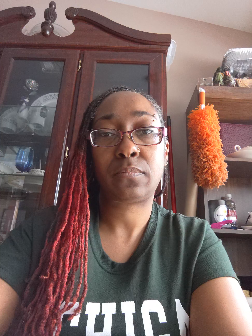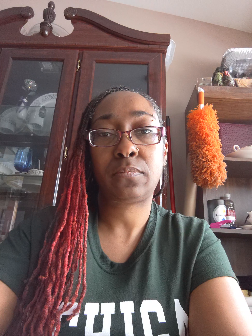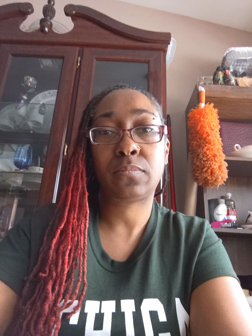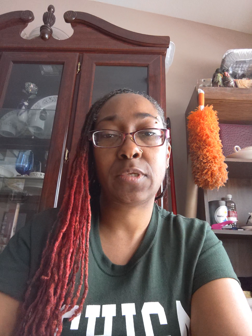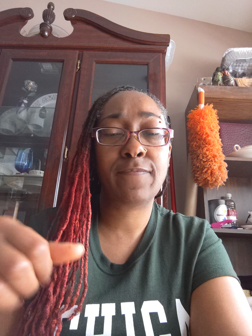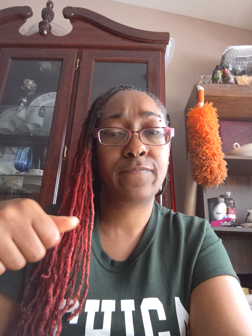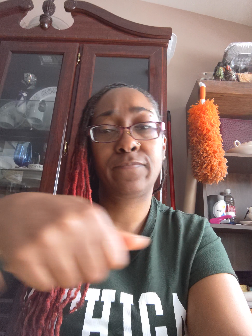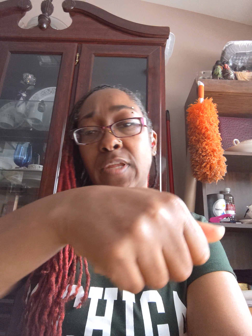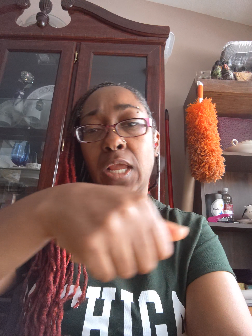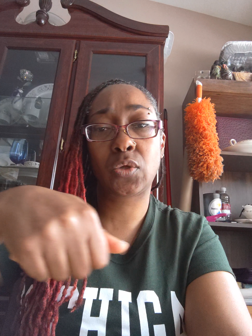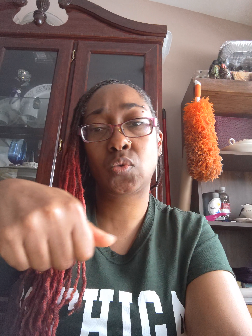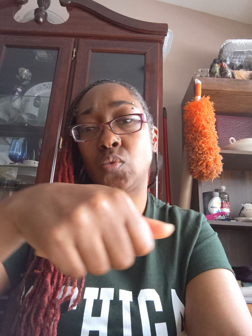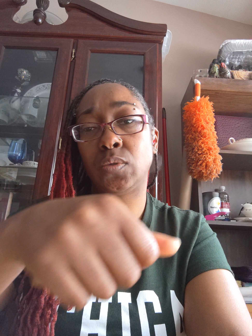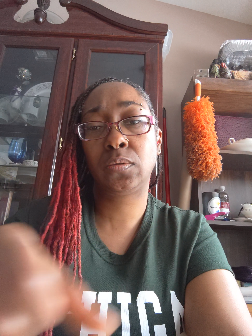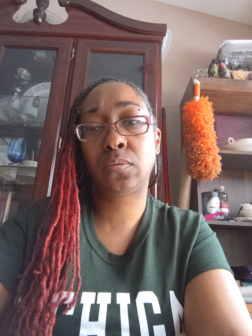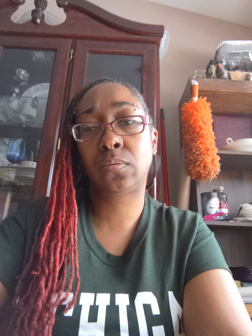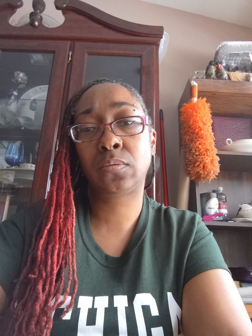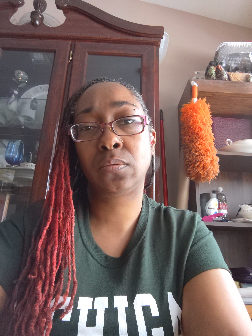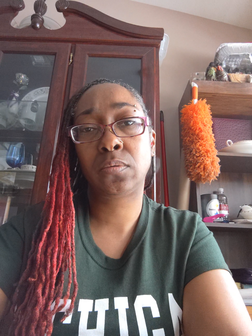vacuum